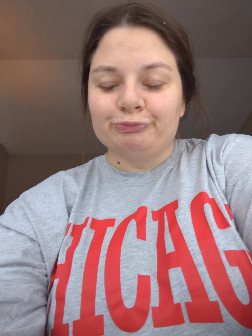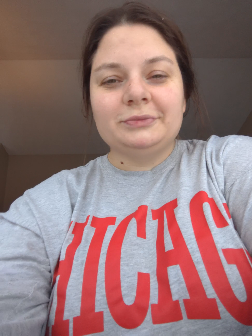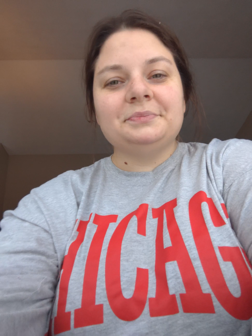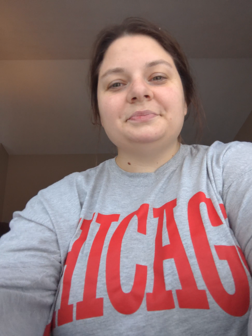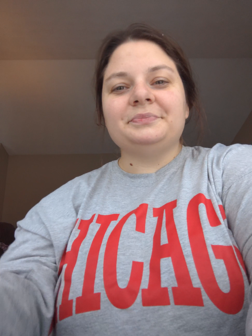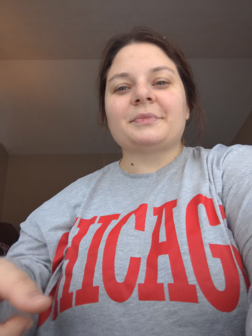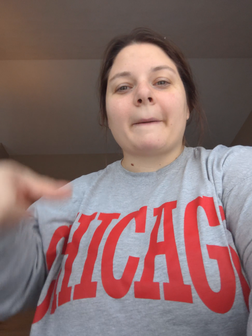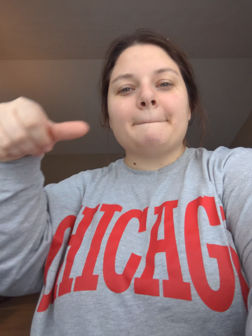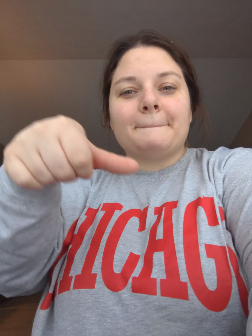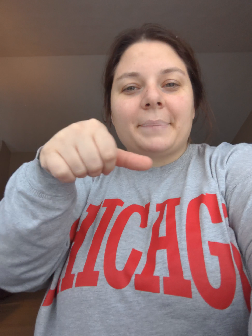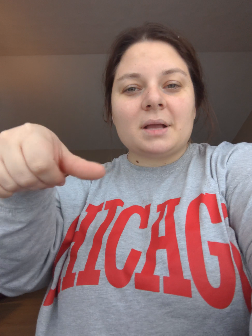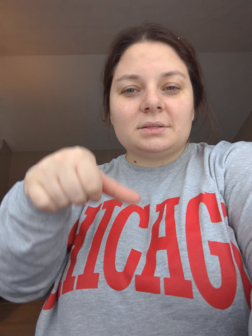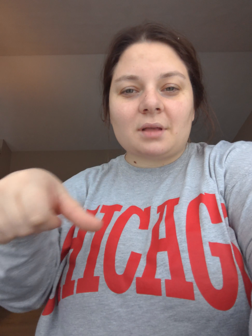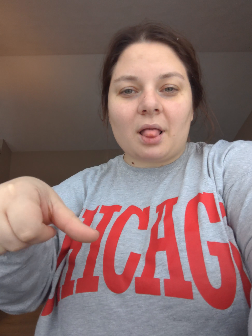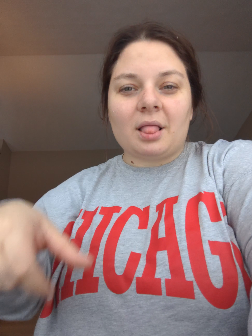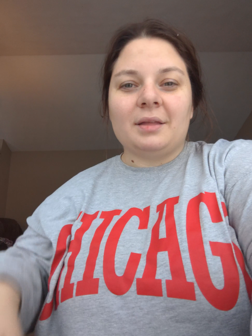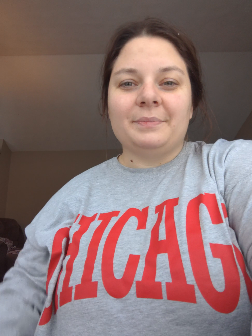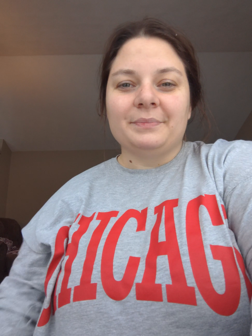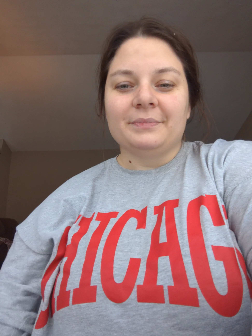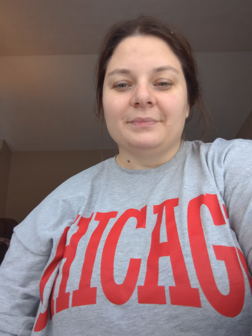puzzle